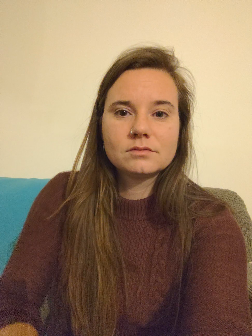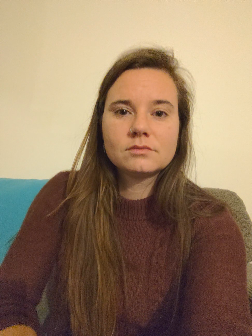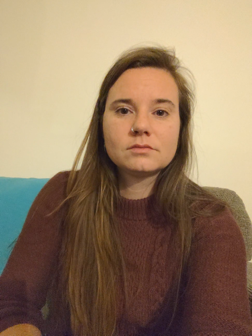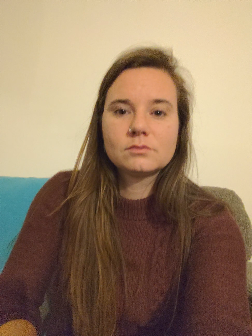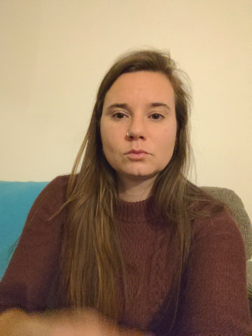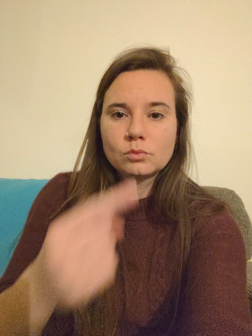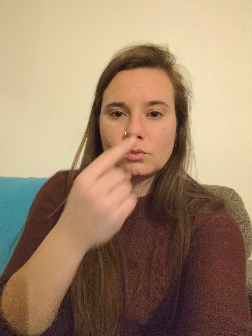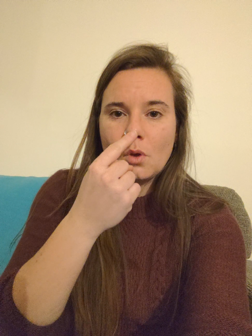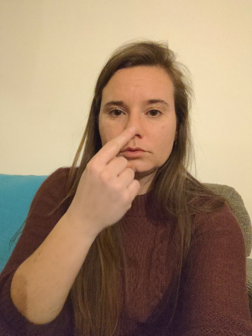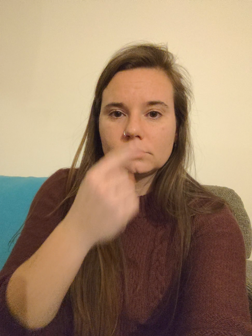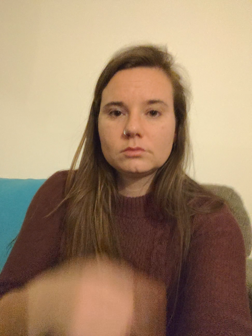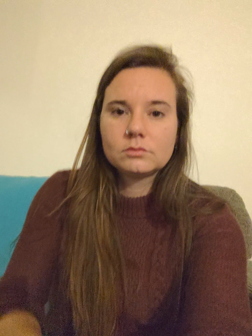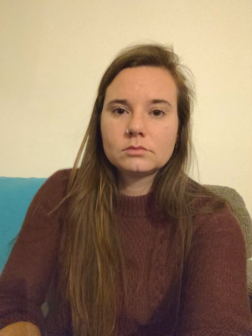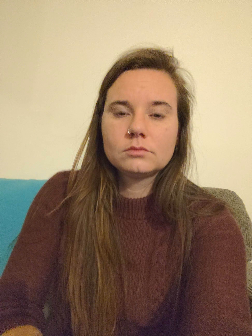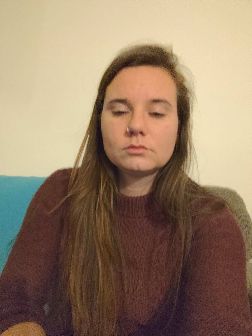nose